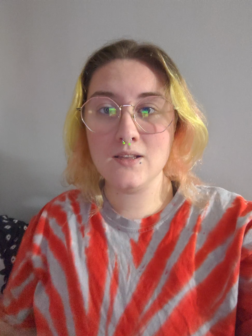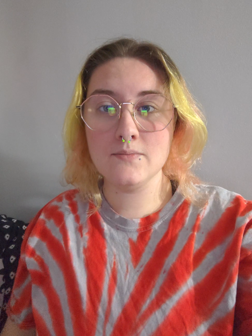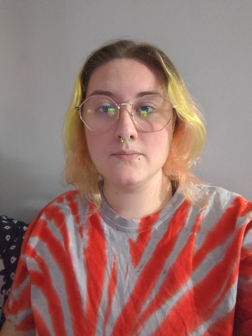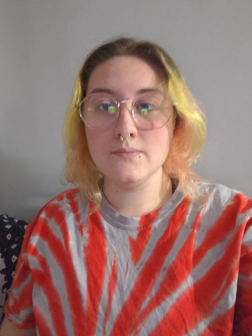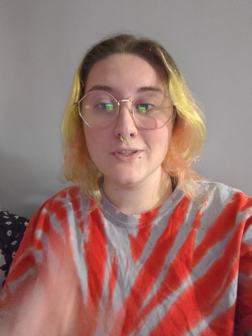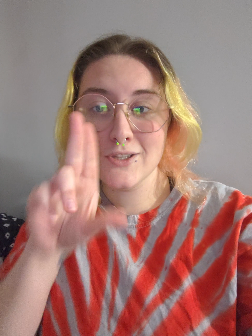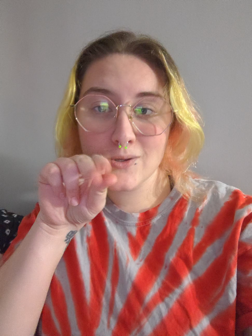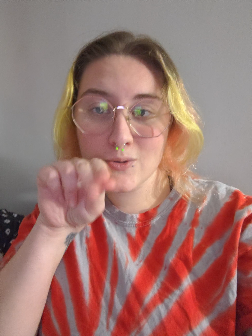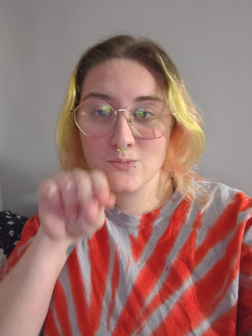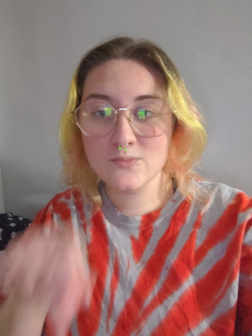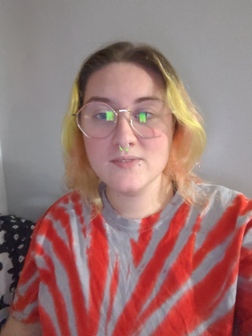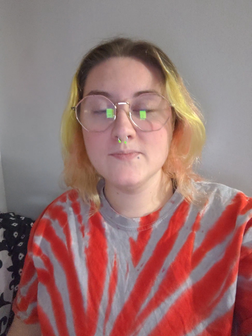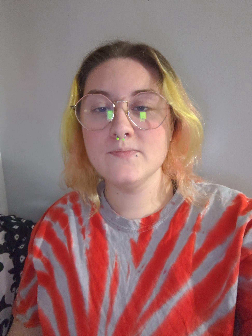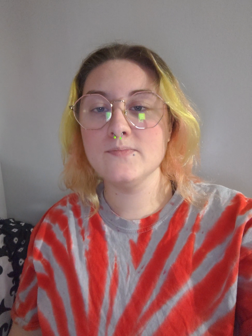goose